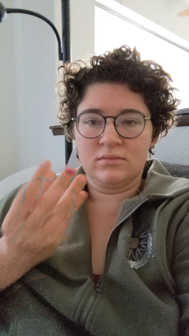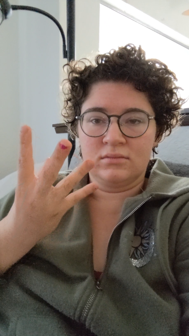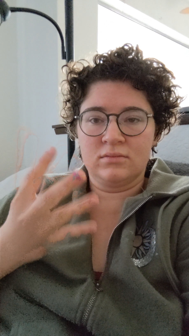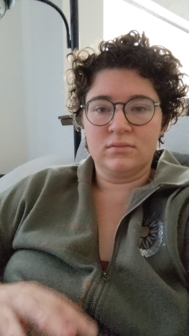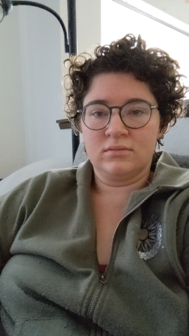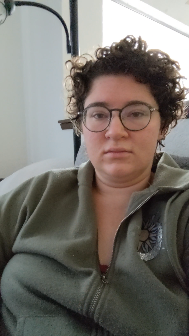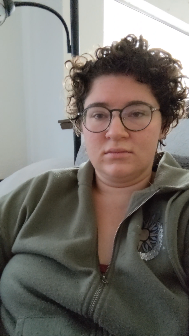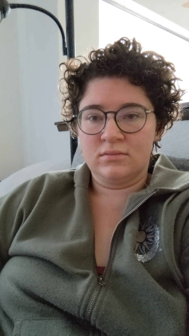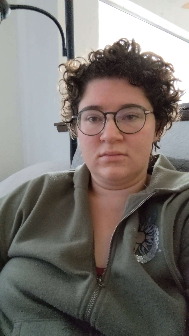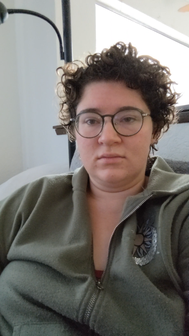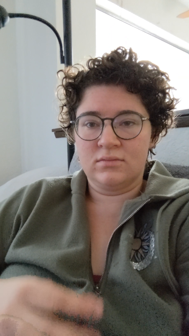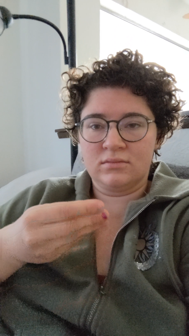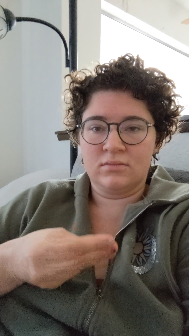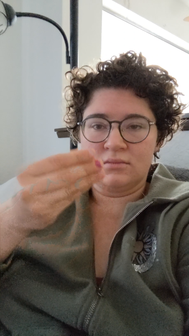buy